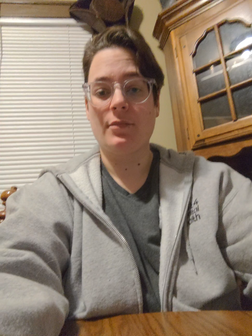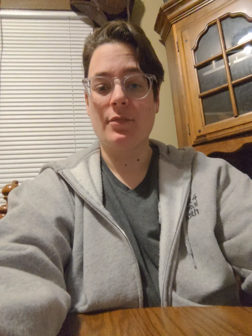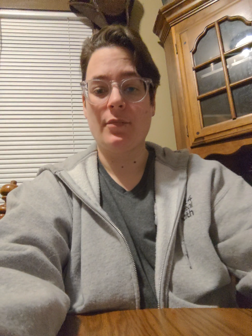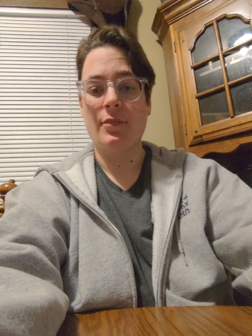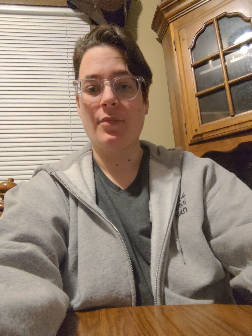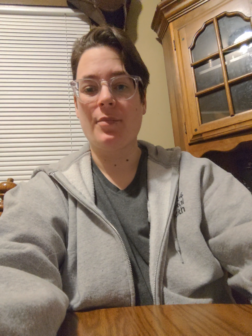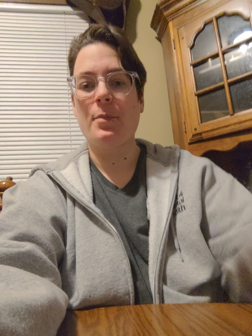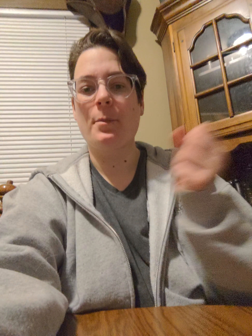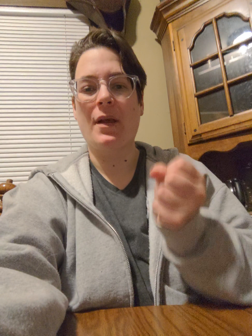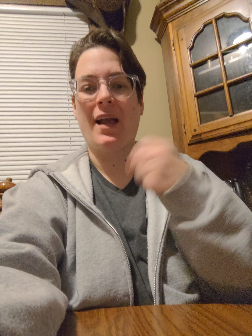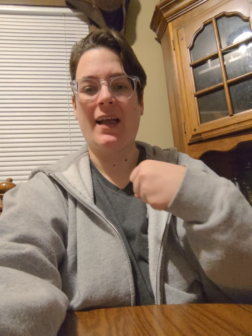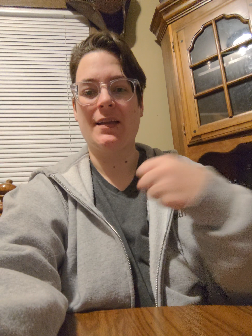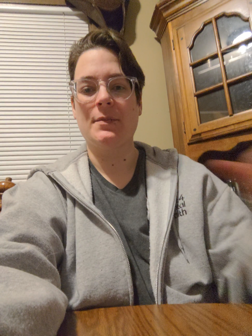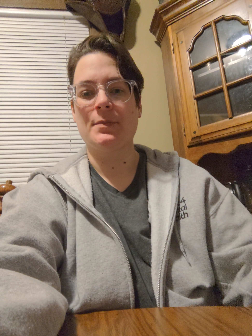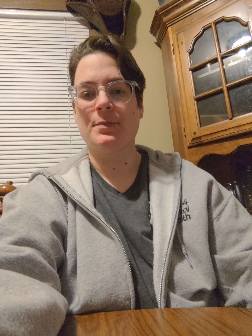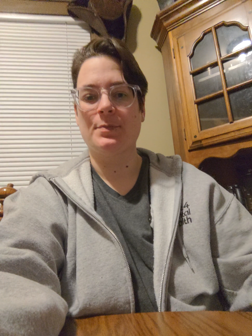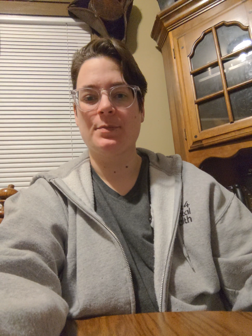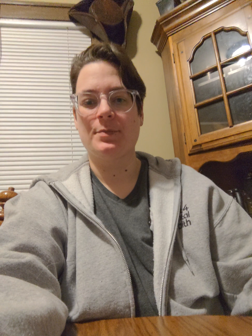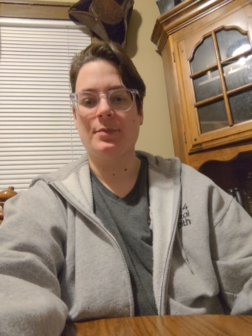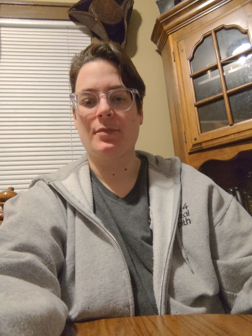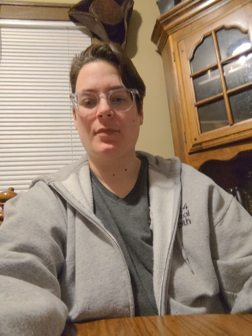make